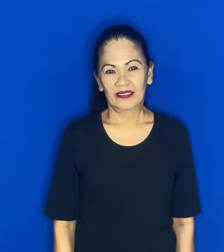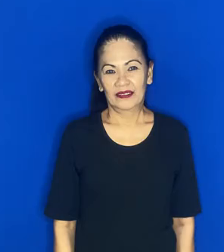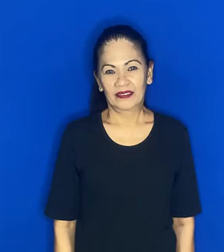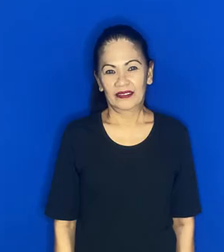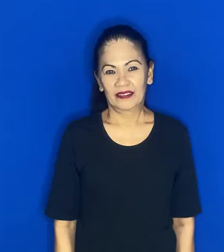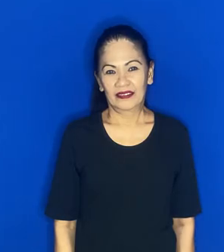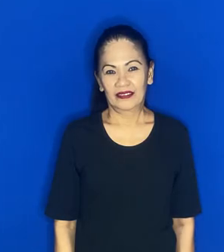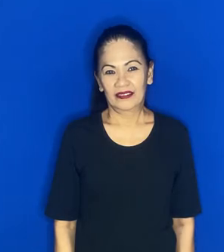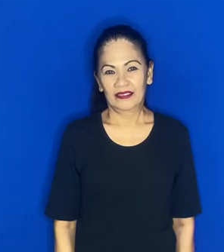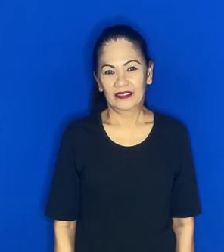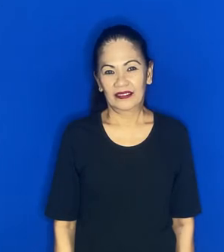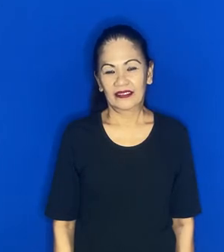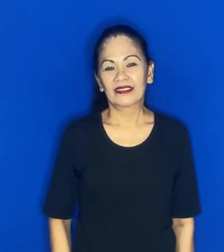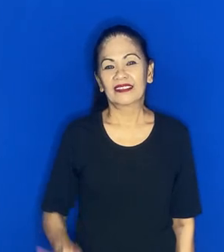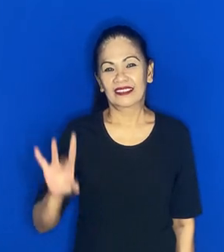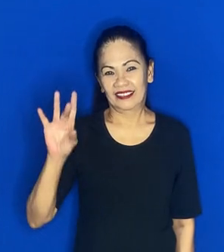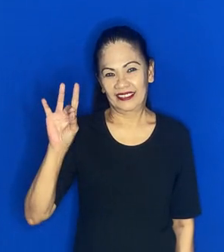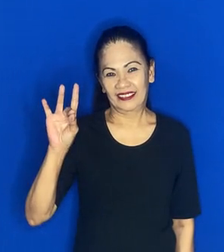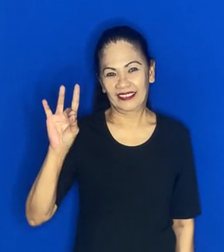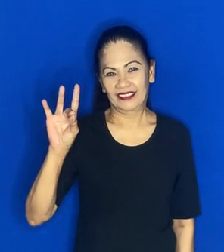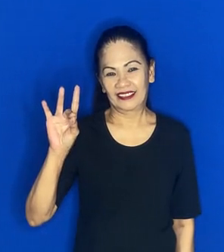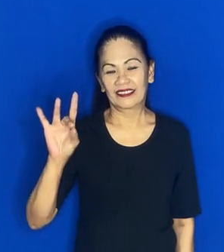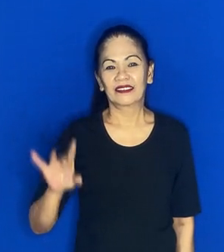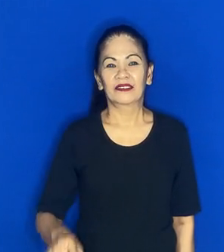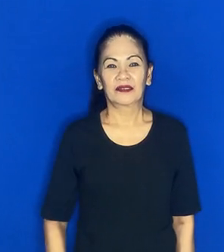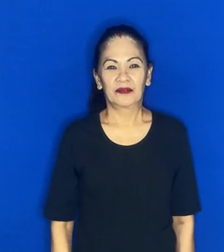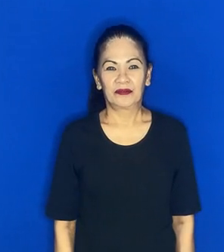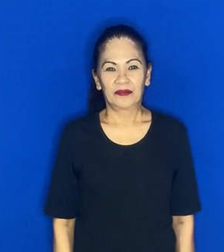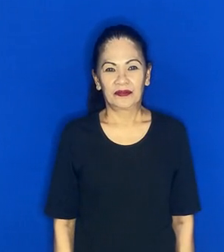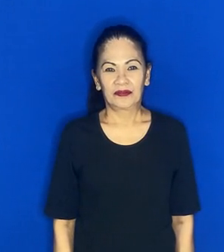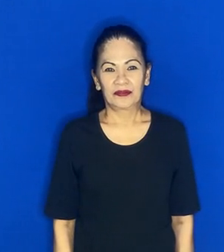eight